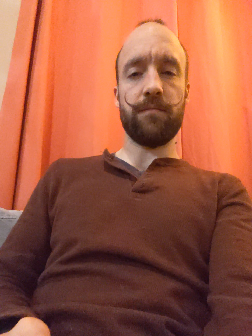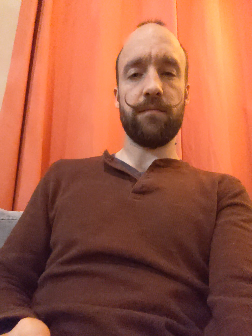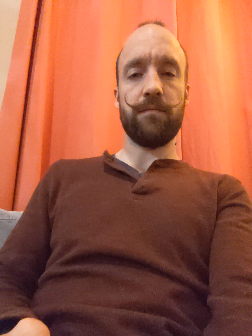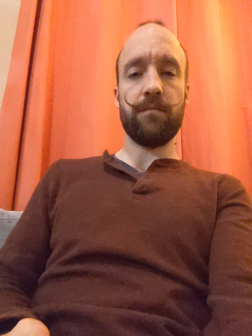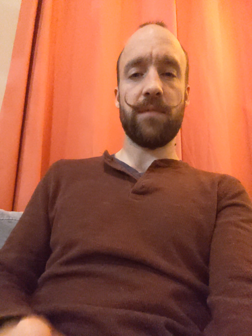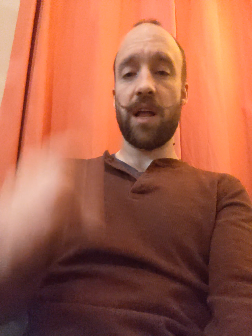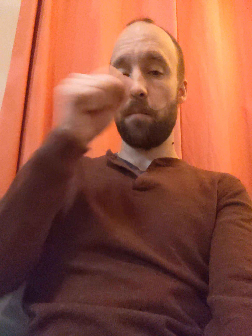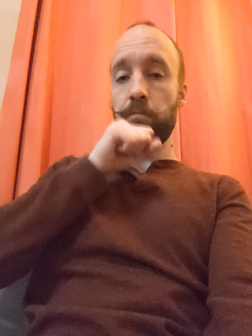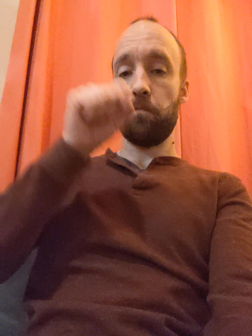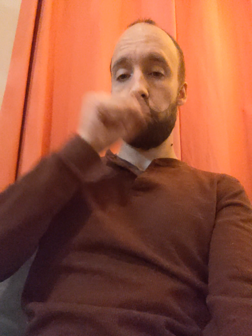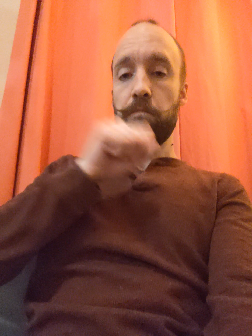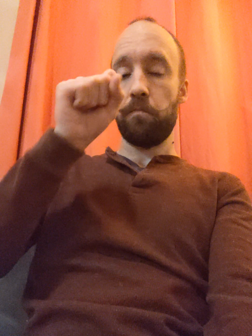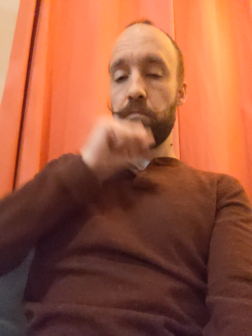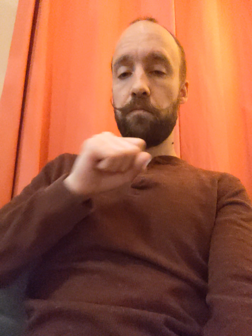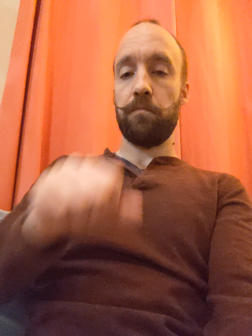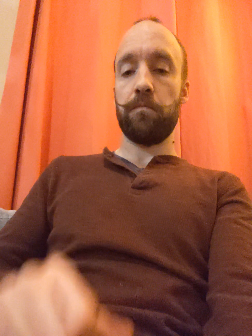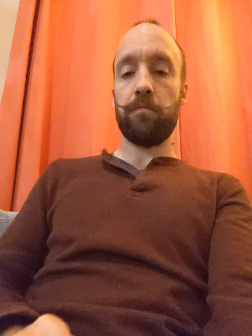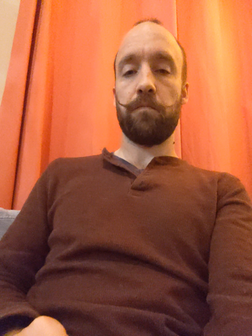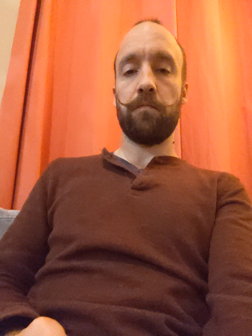ice cream